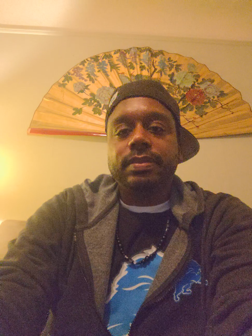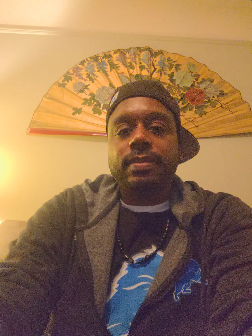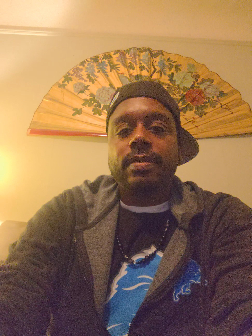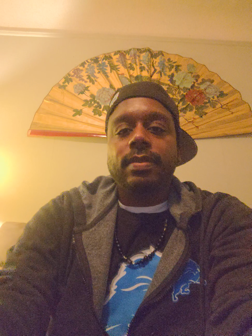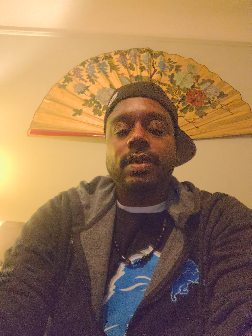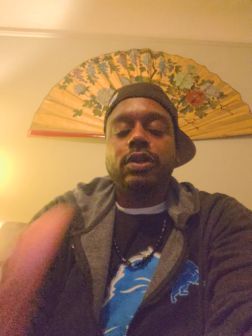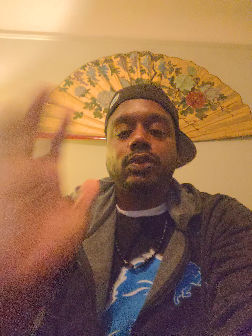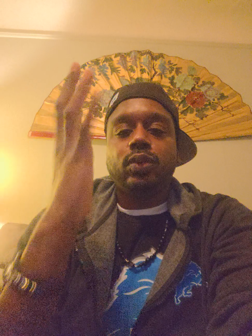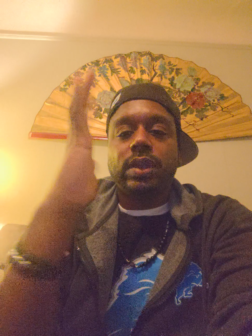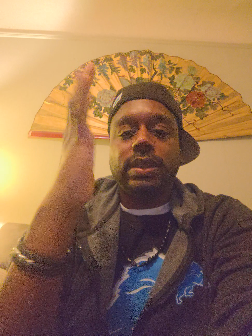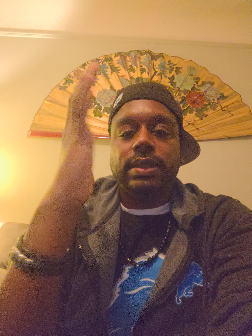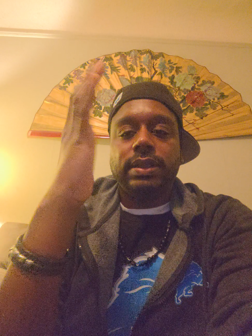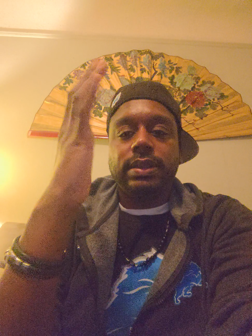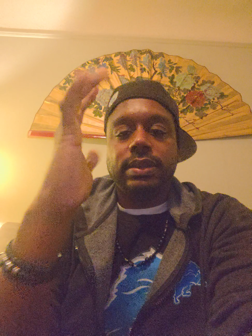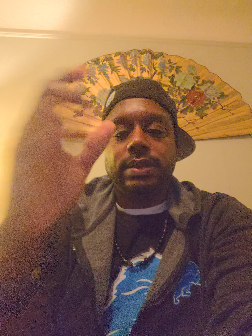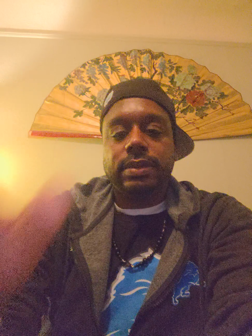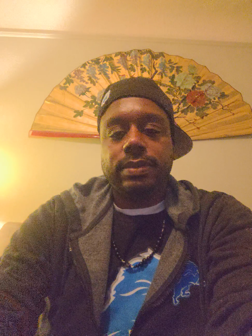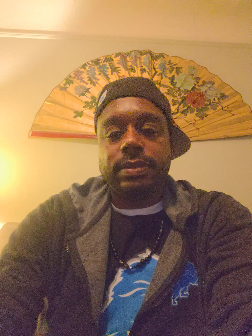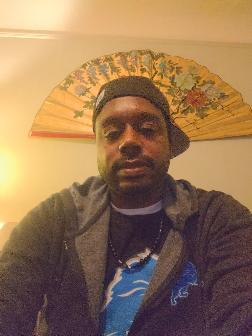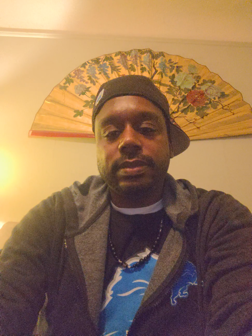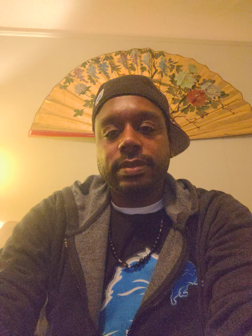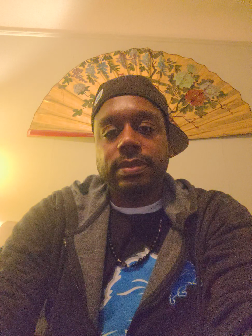tree